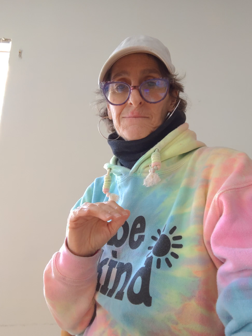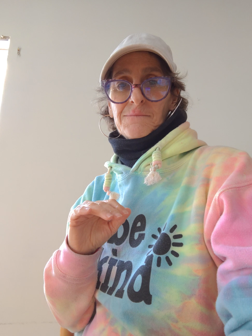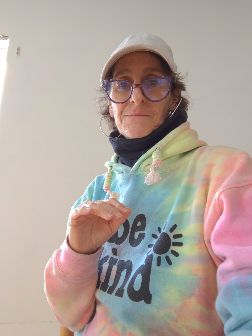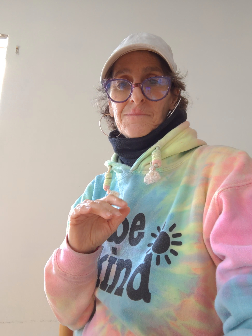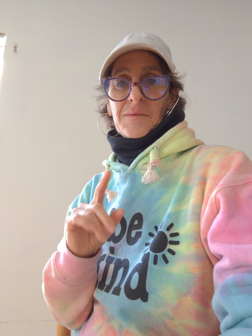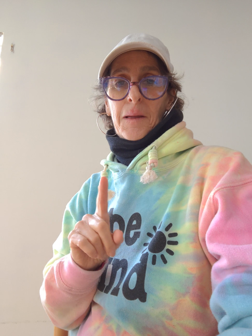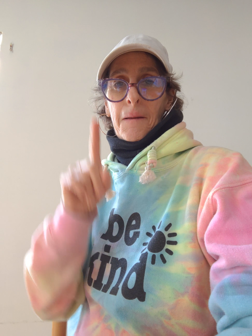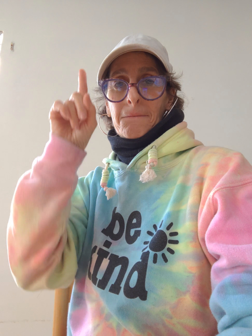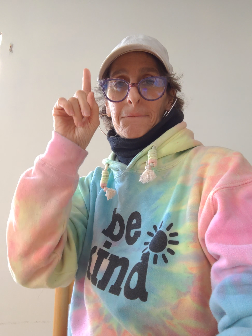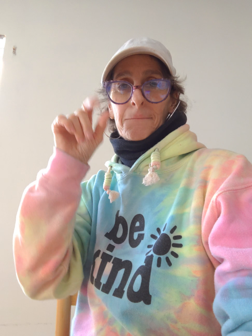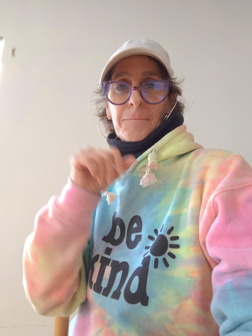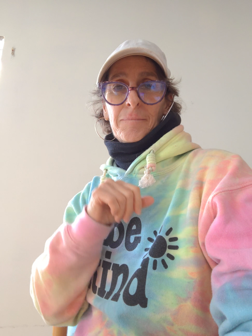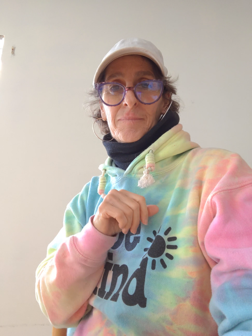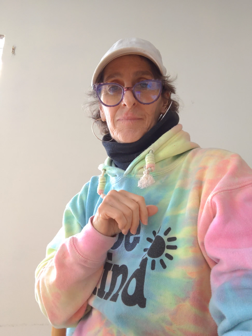up